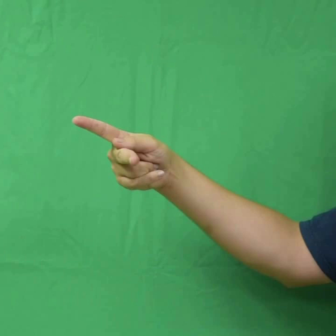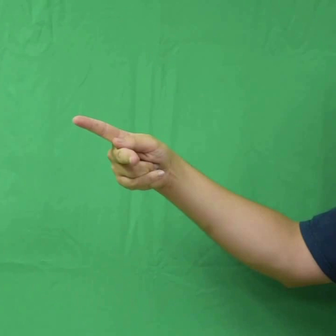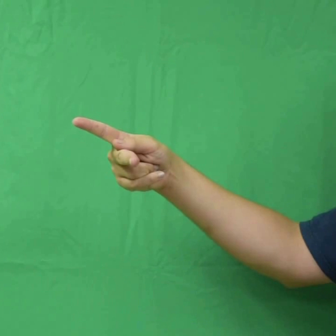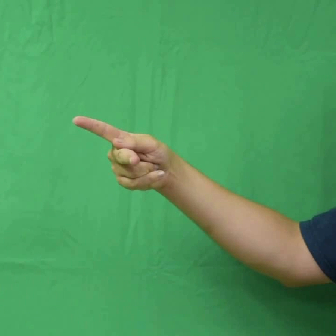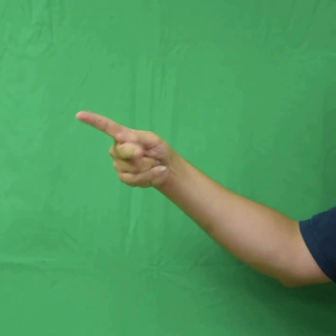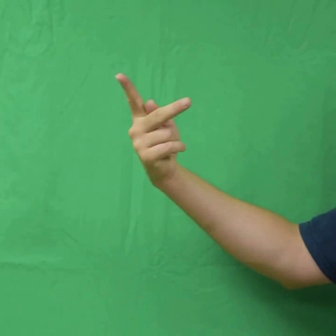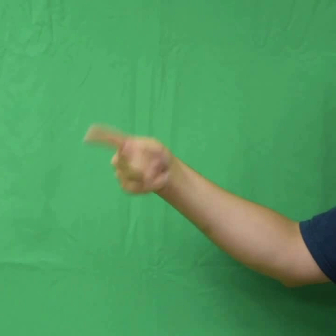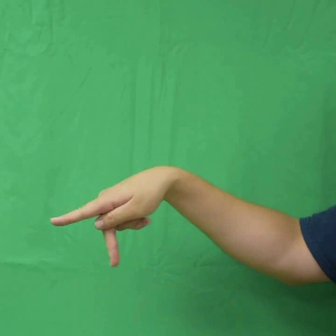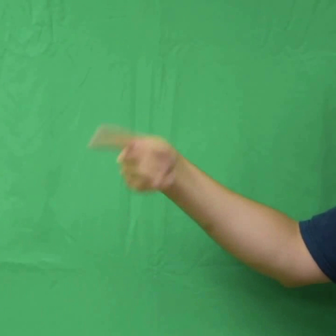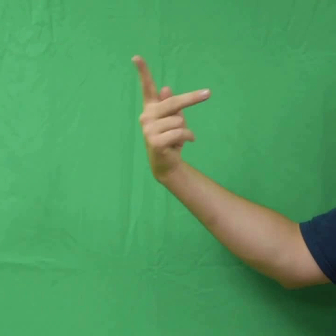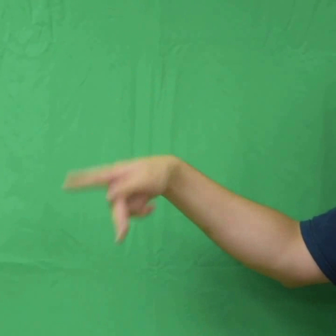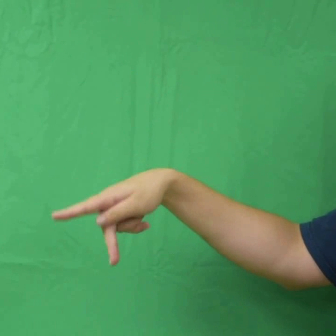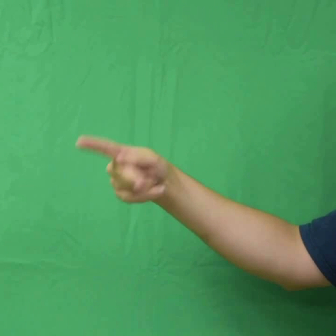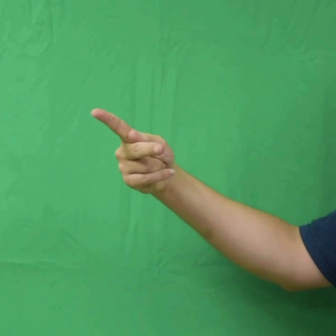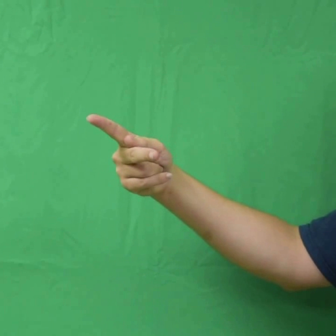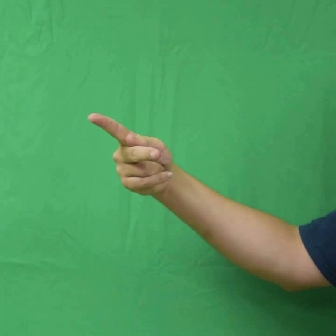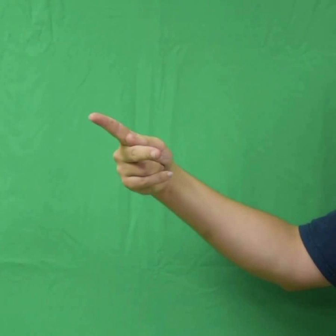K